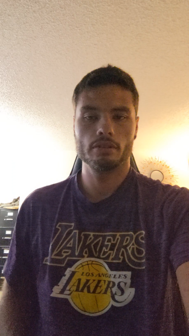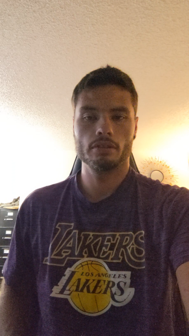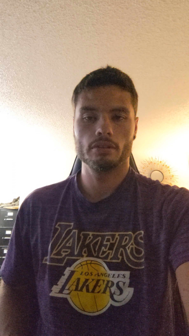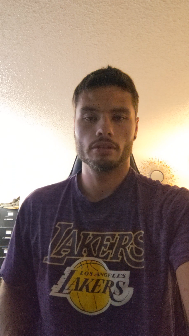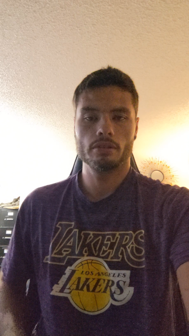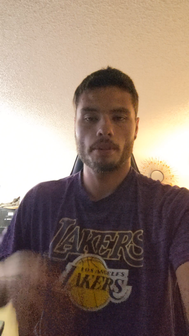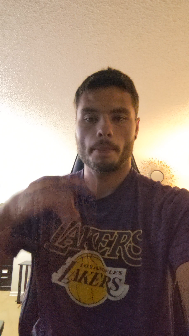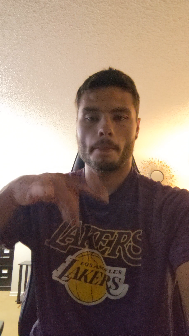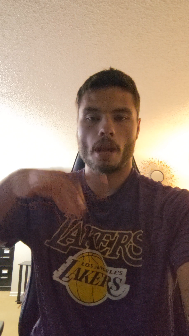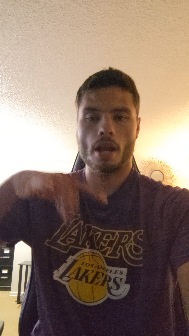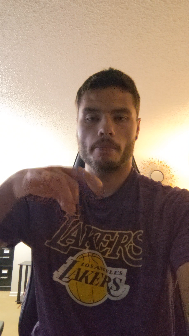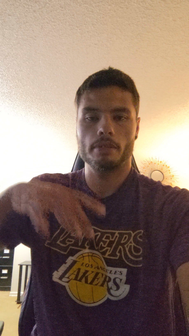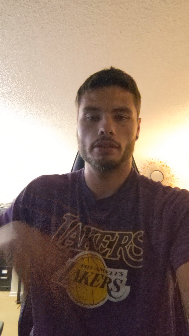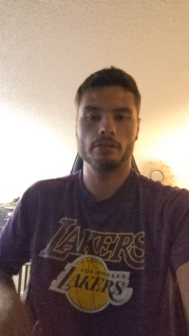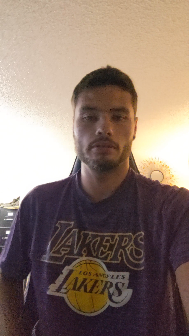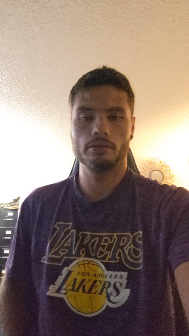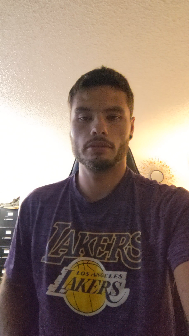pumpkin